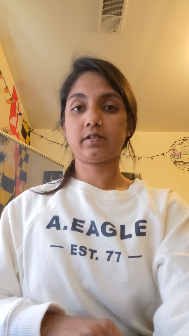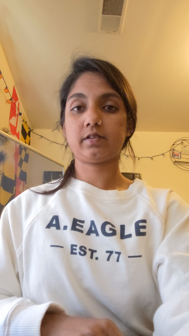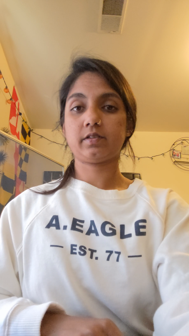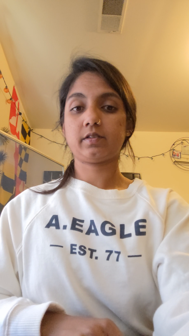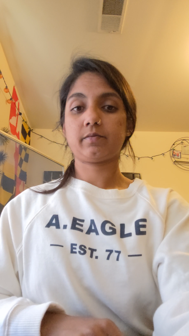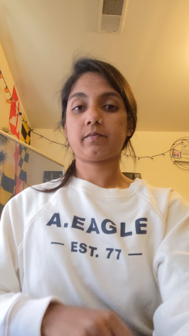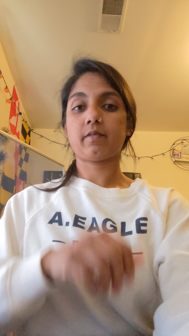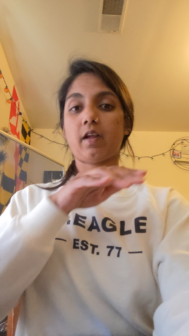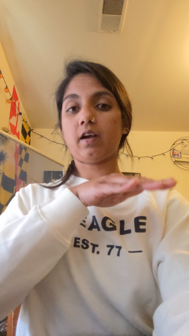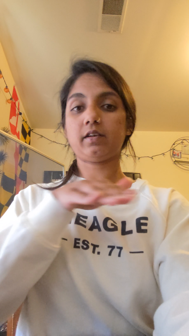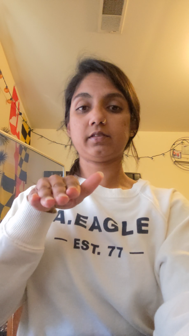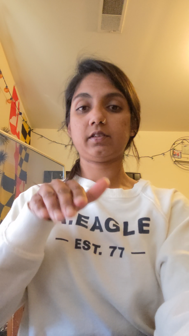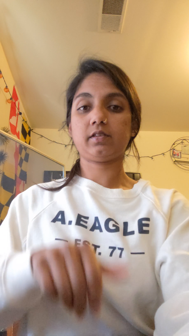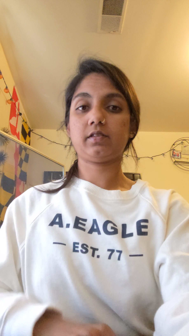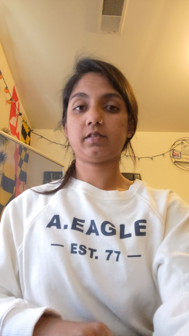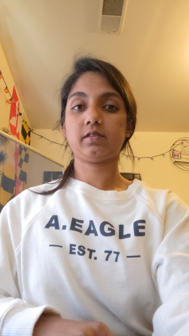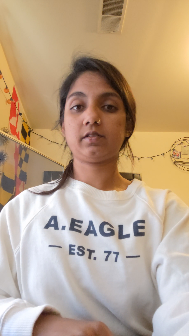nice